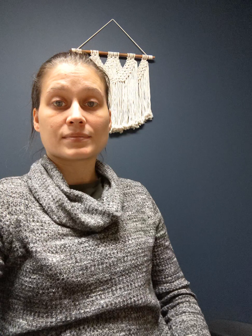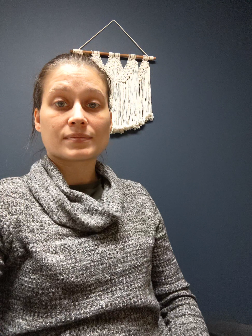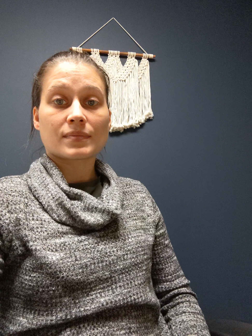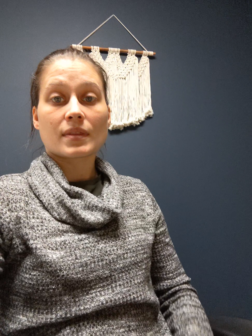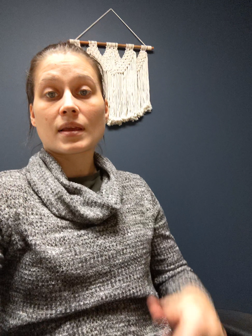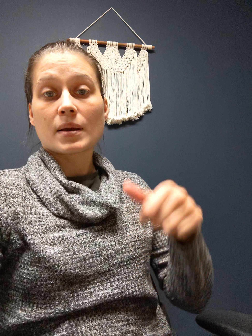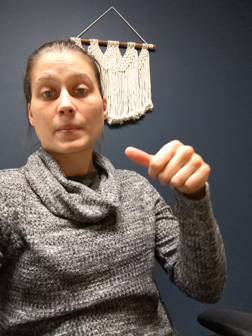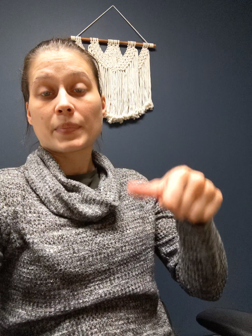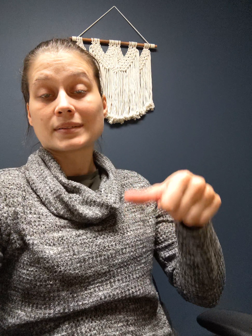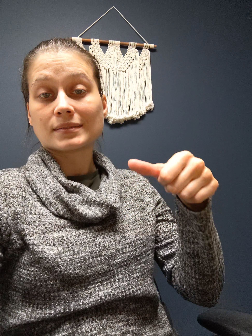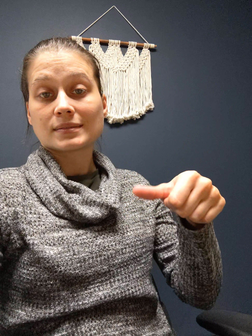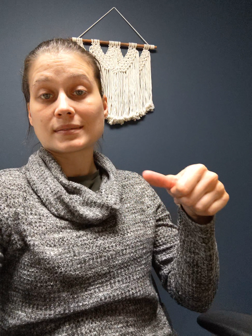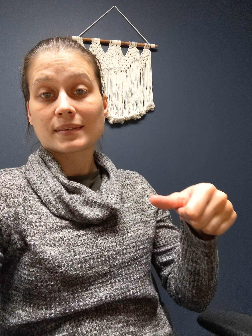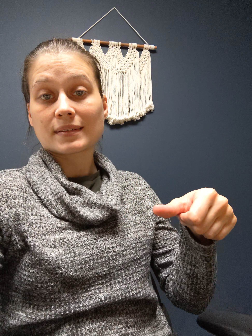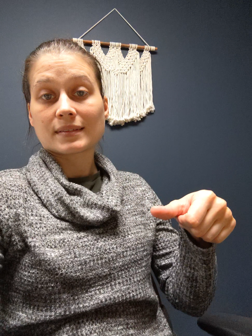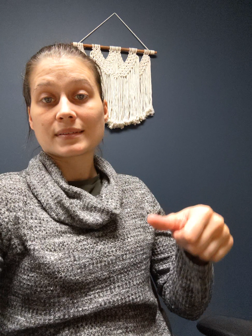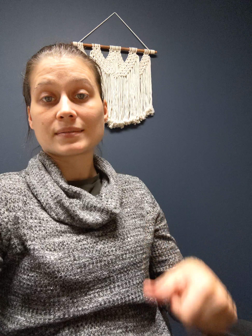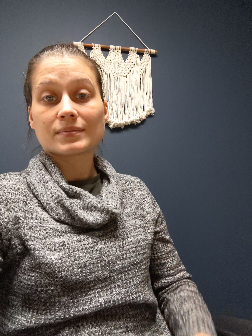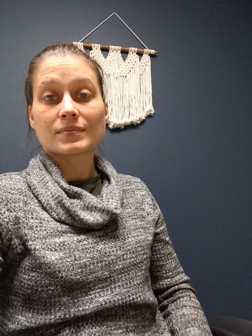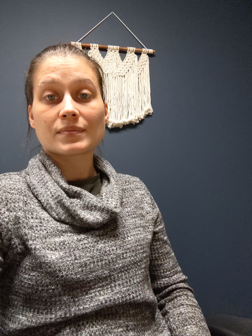puzzle